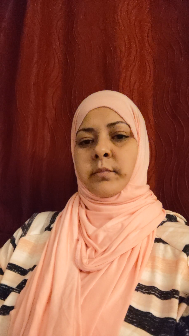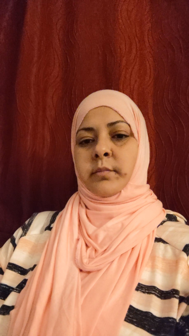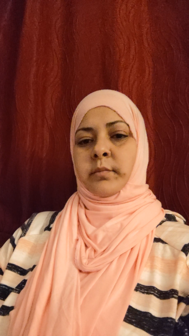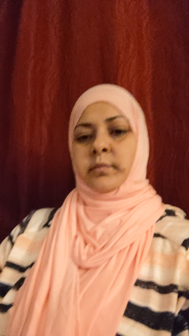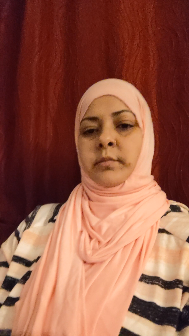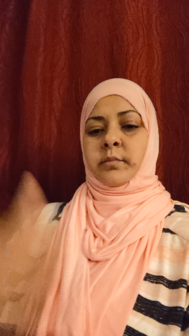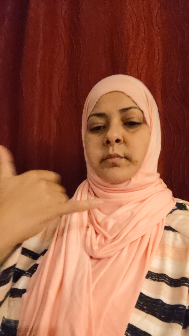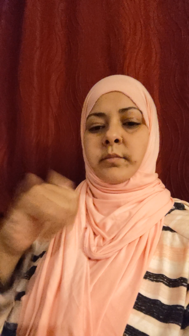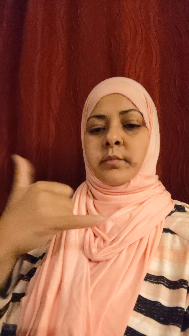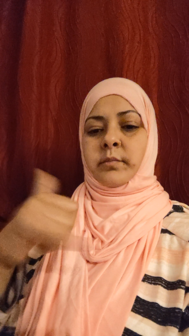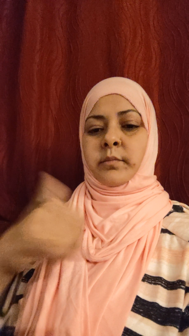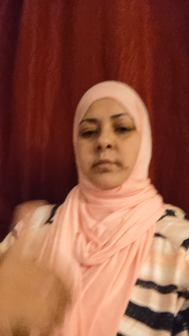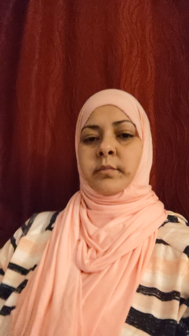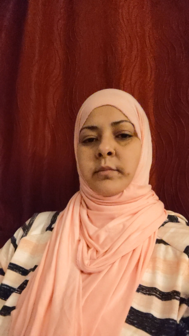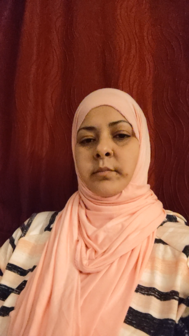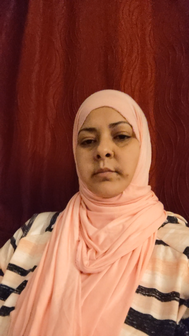party